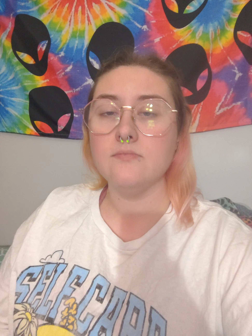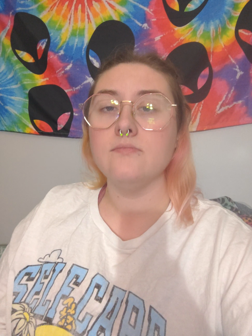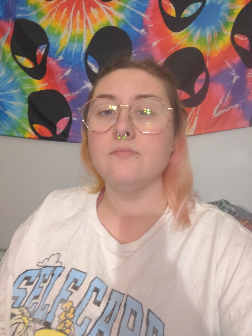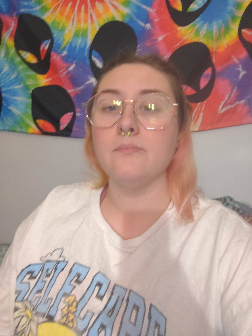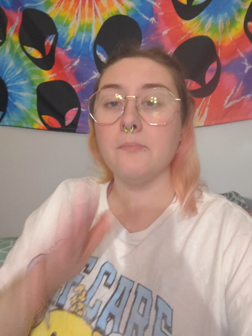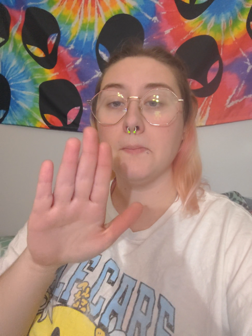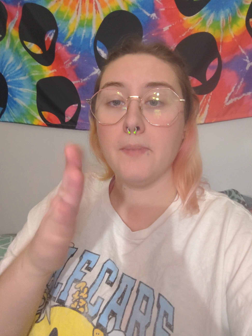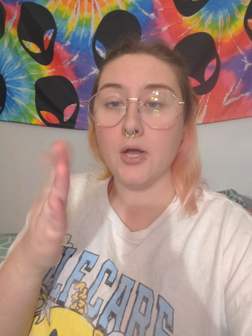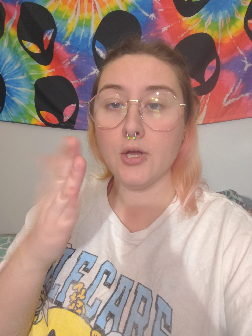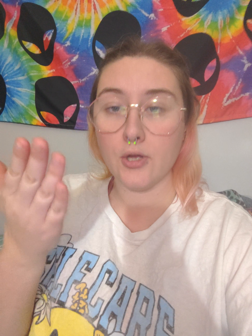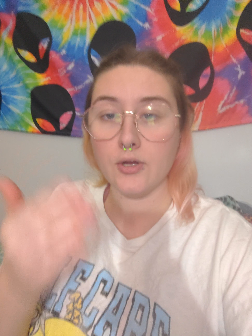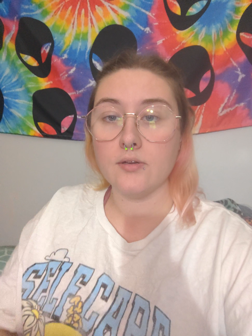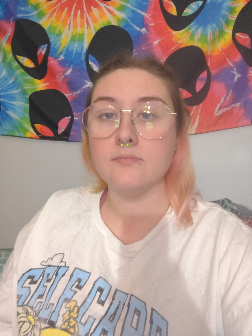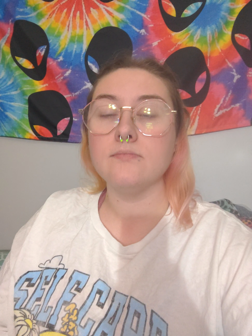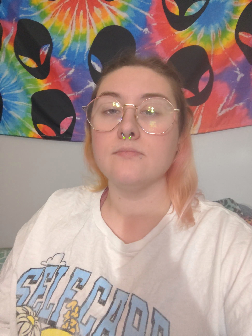book